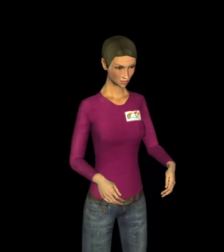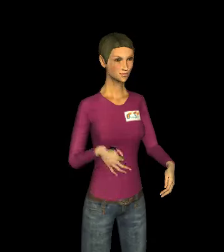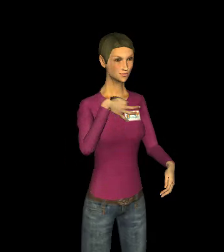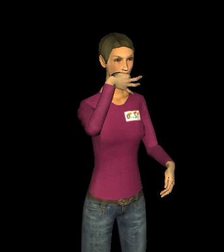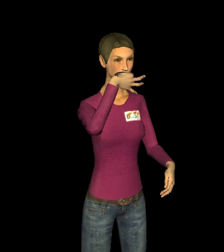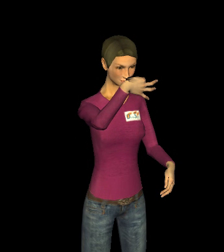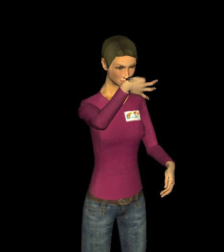يقول